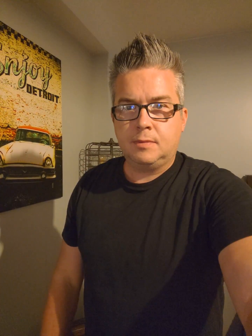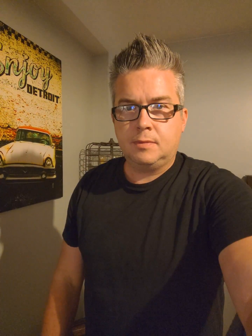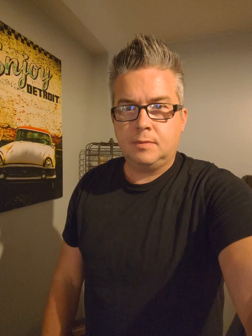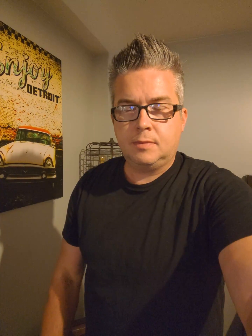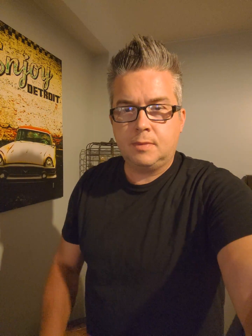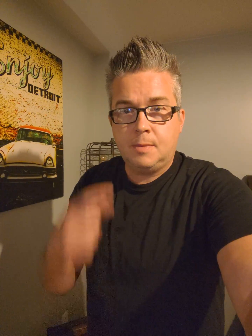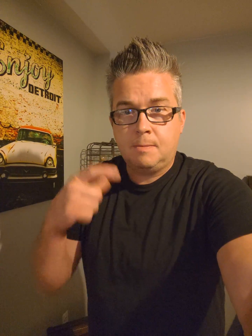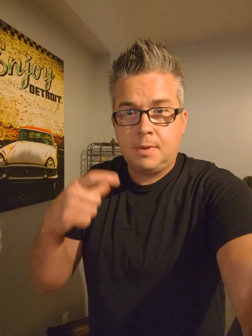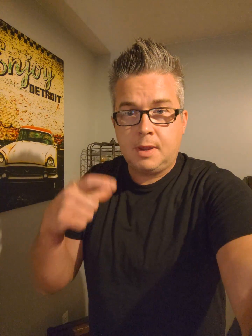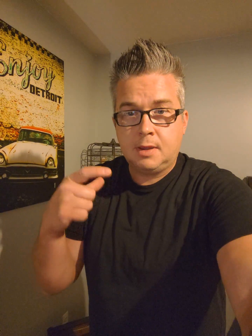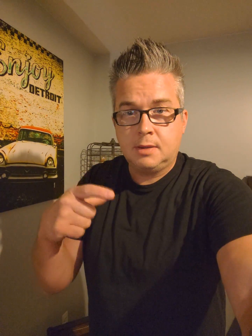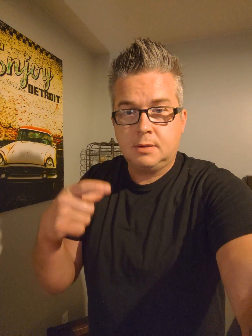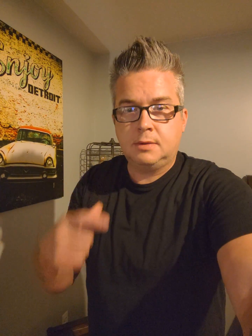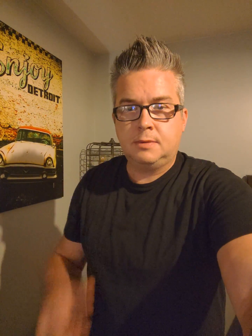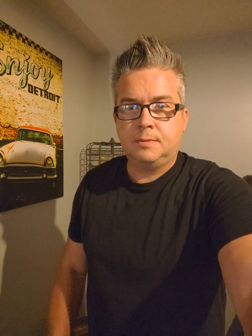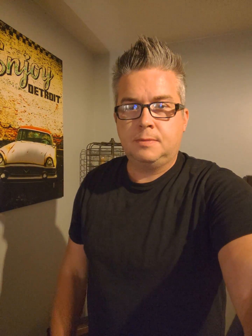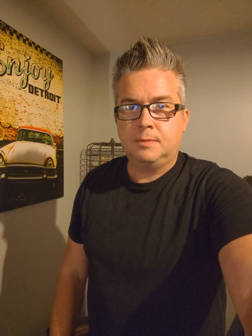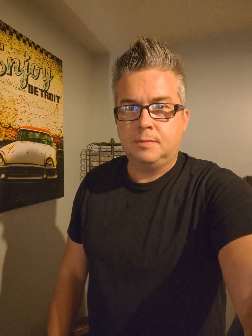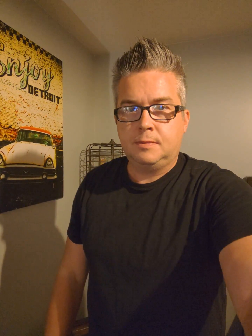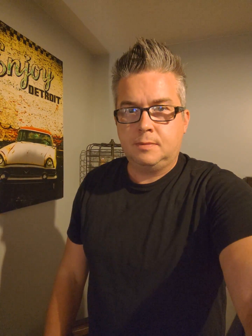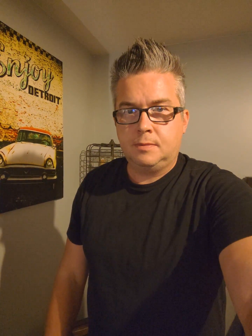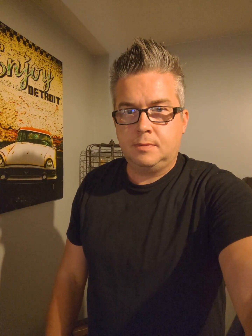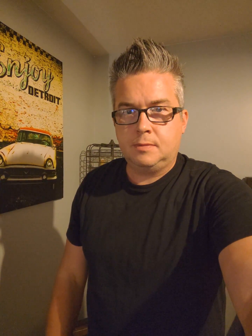plate